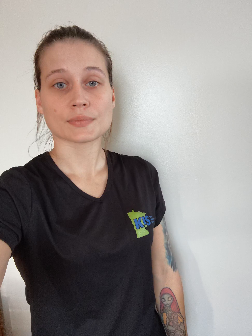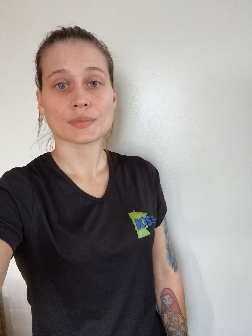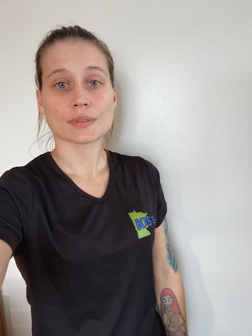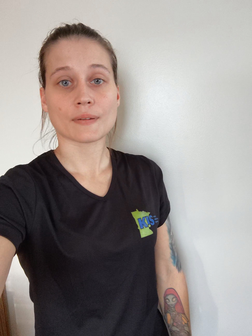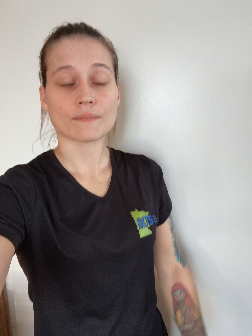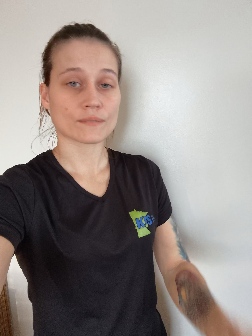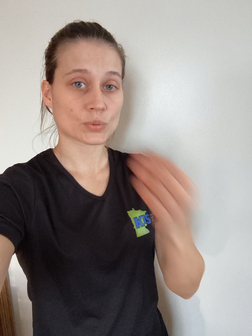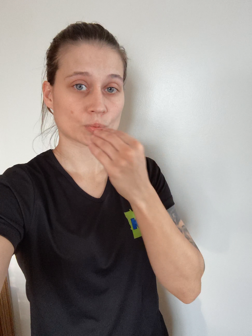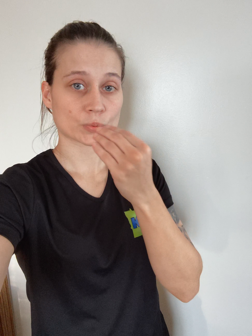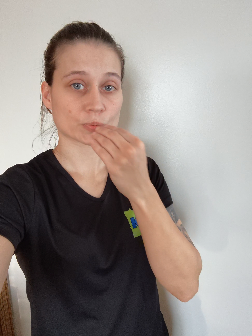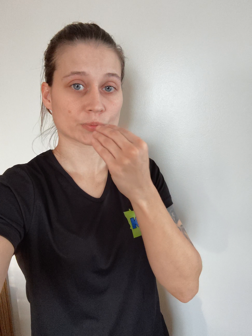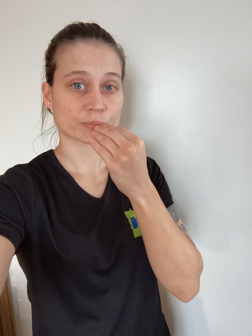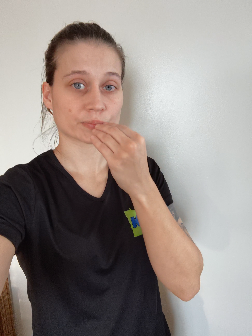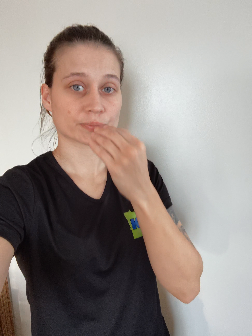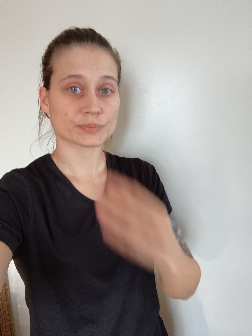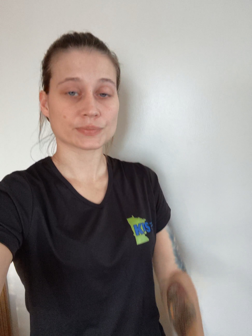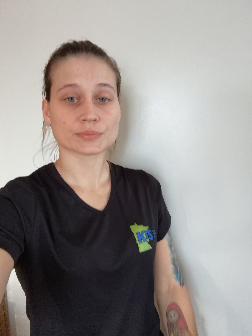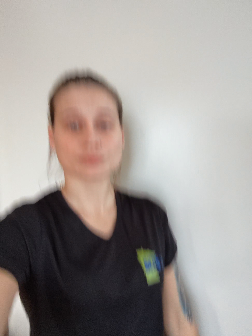food